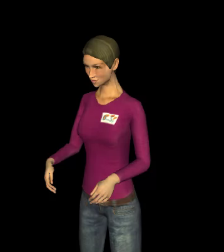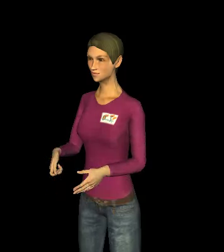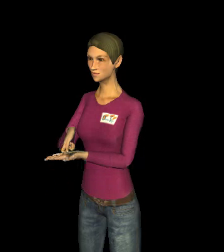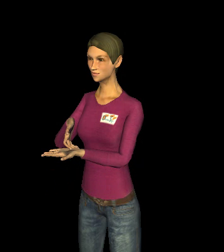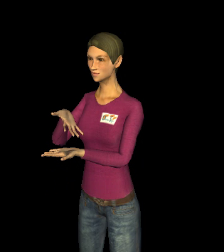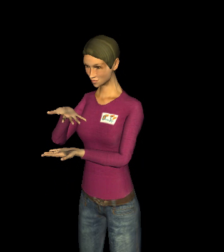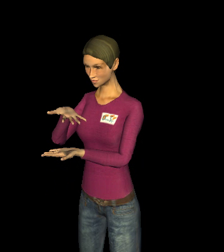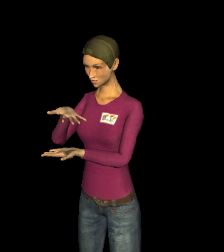باهض